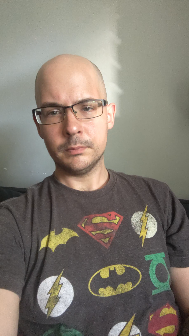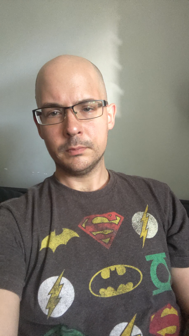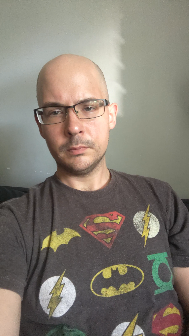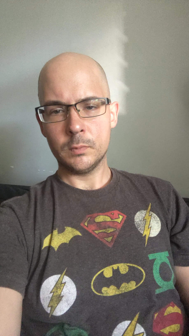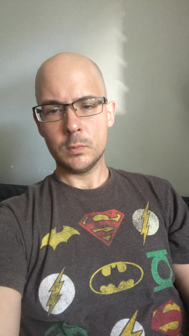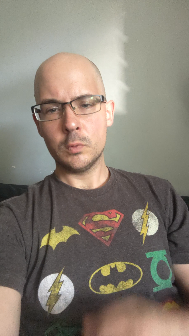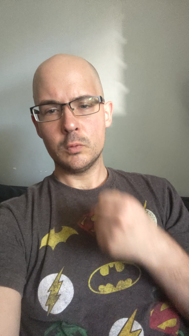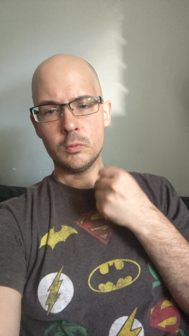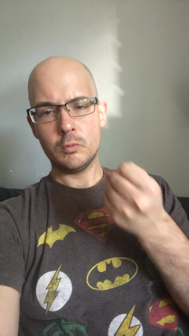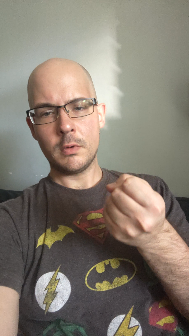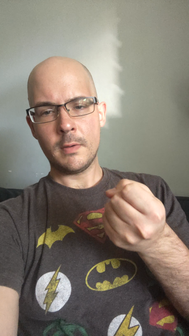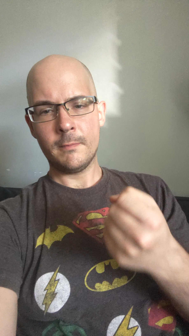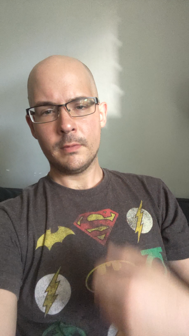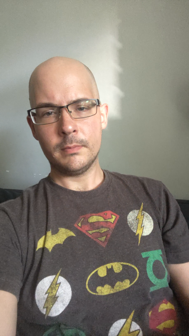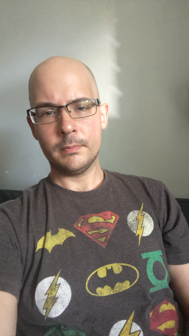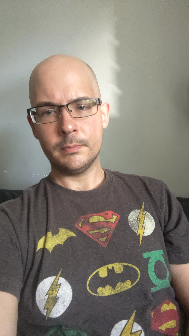drive